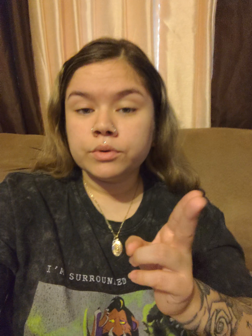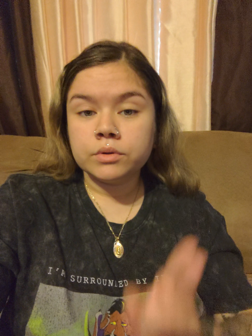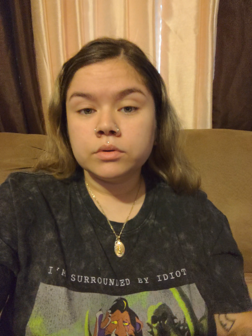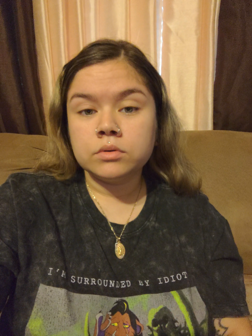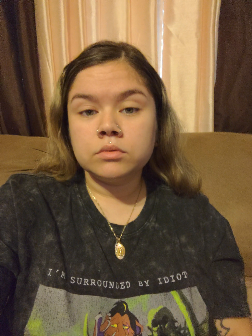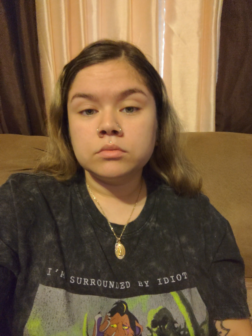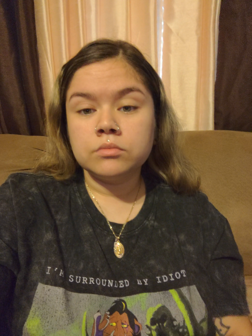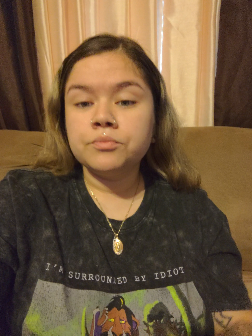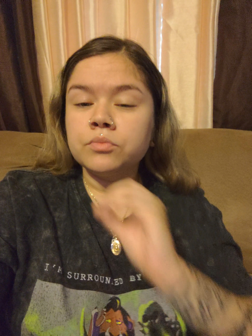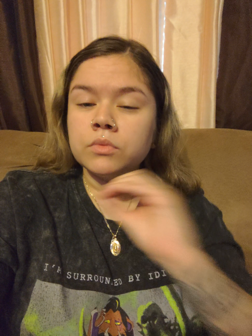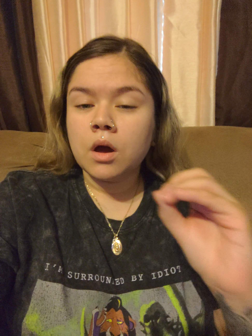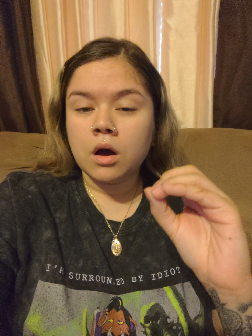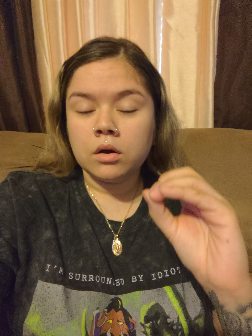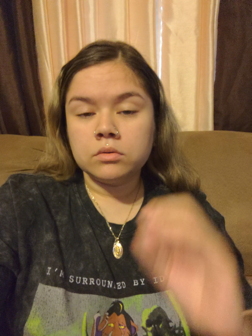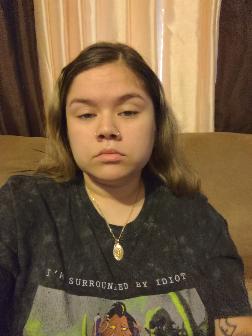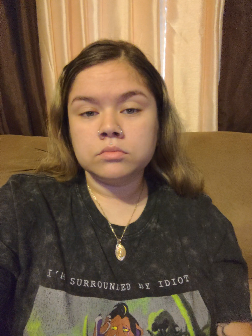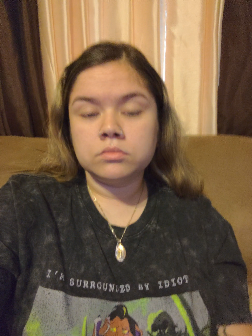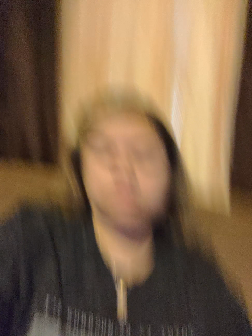none